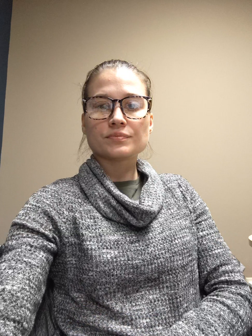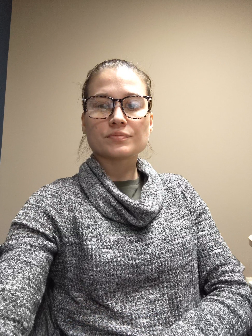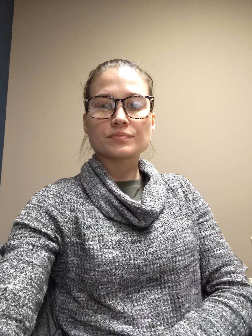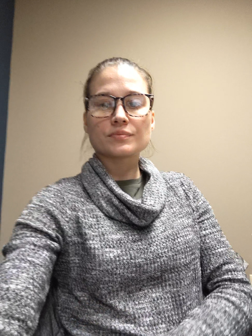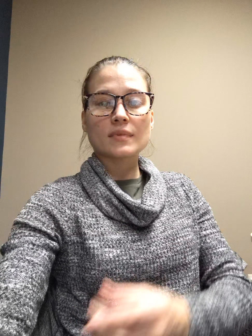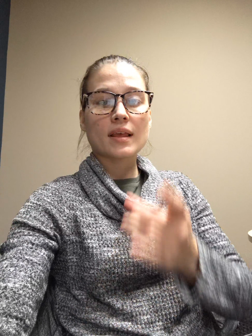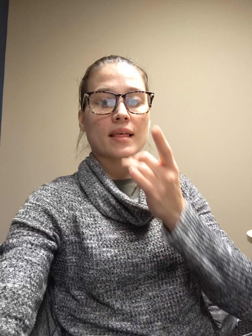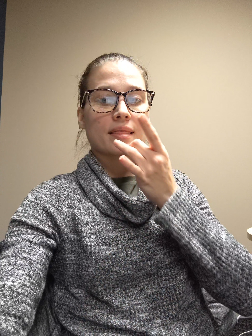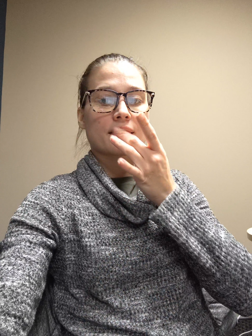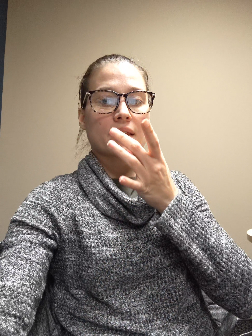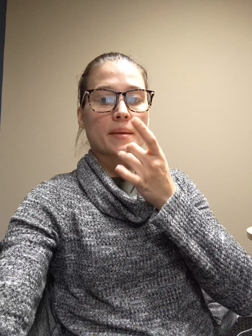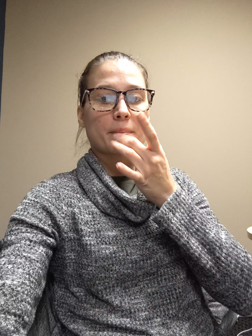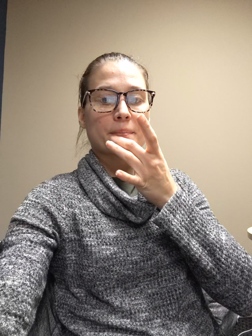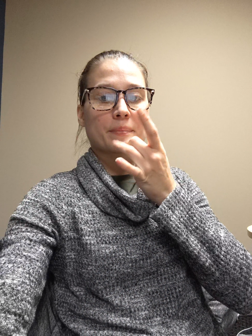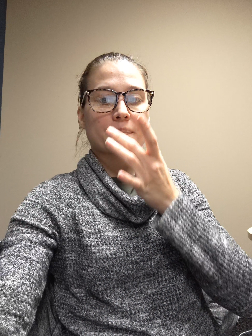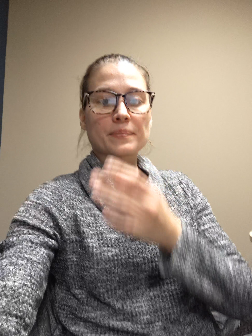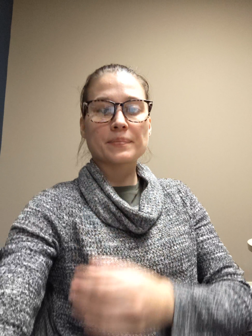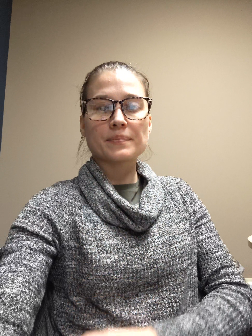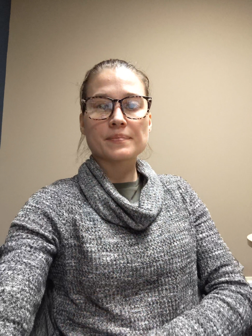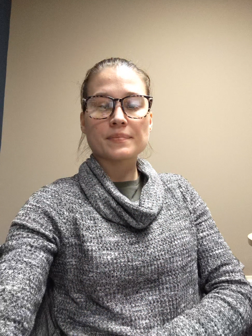lamp